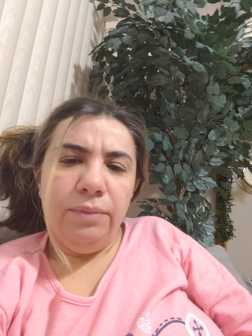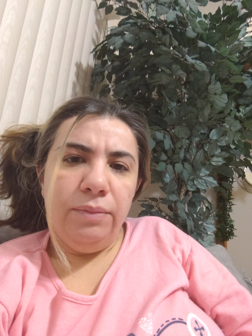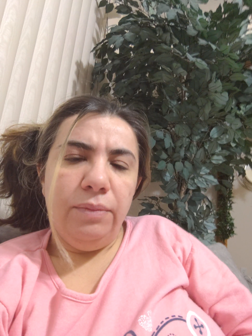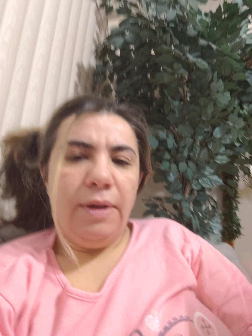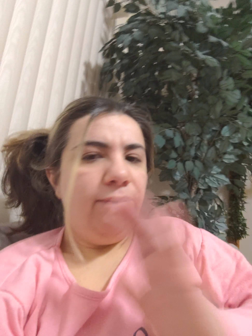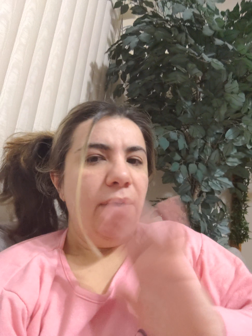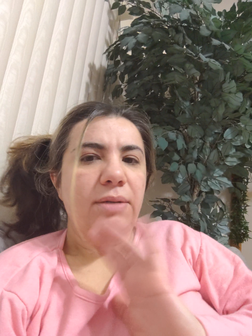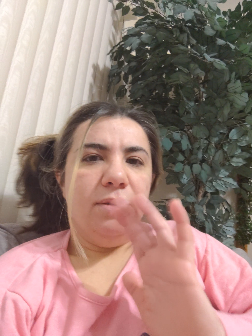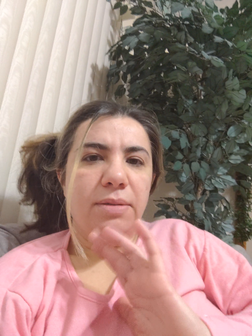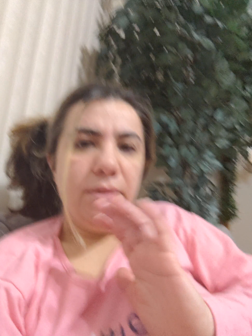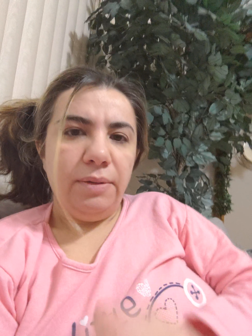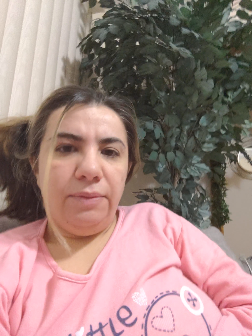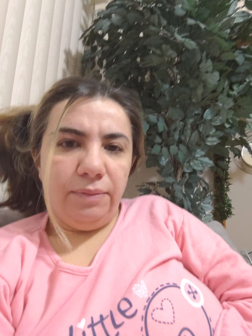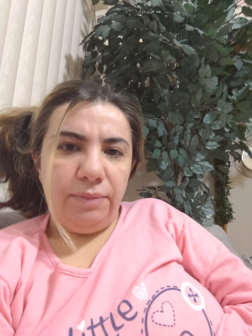fine